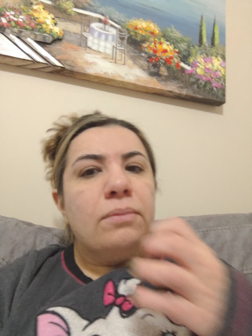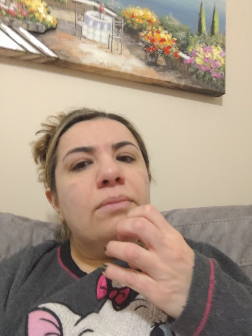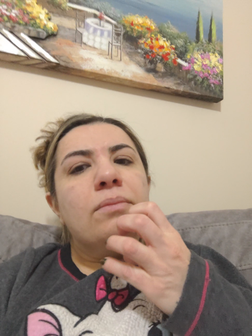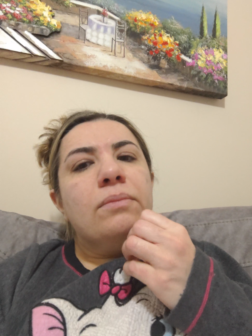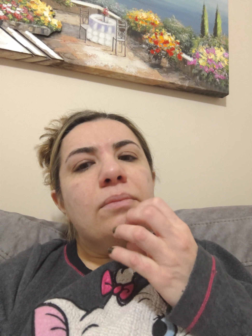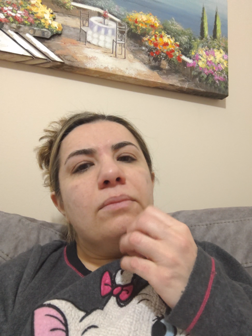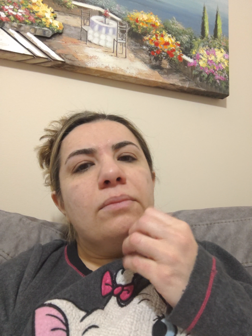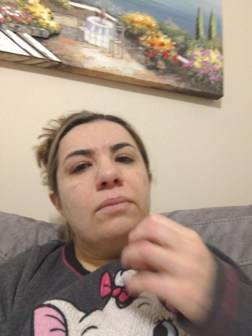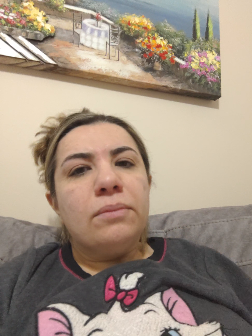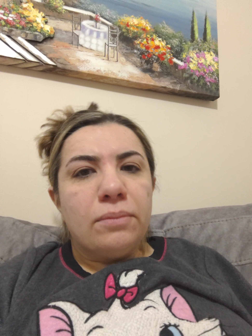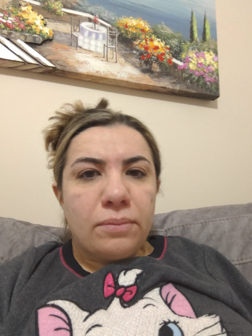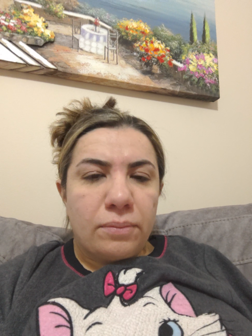underwear